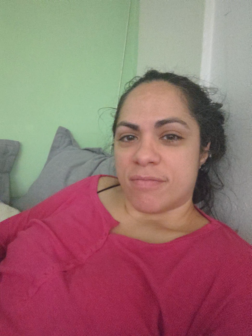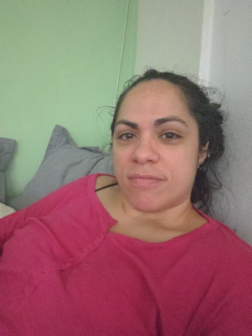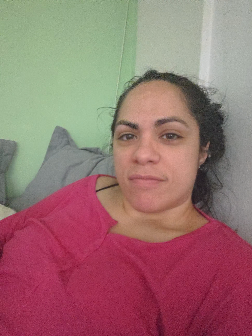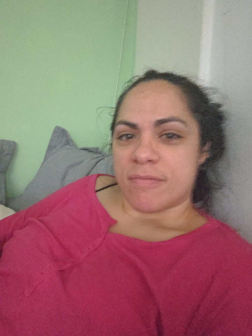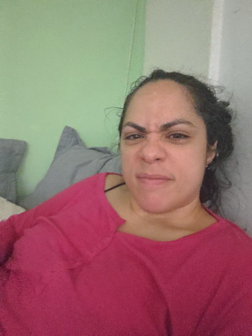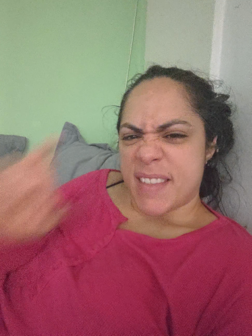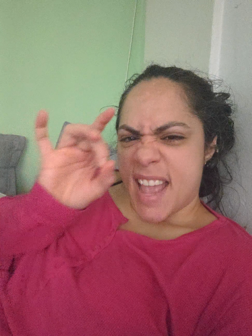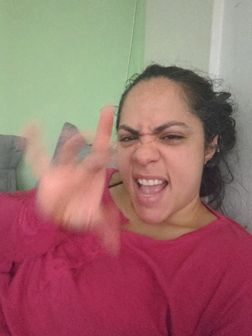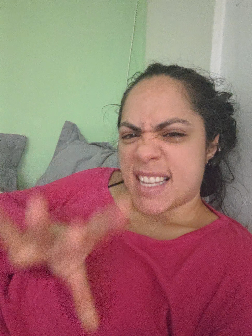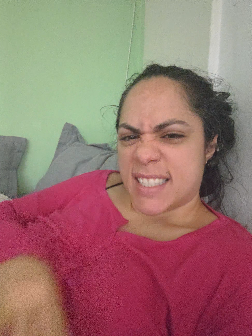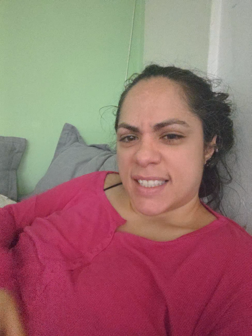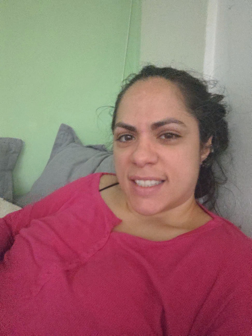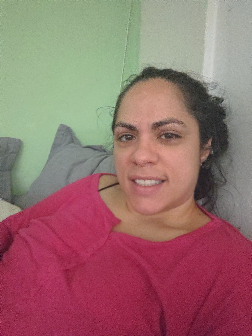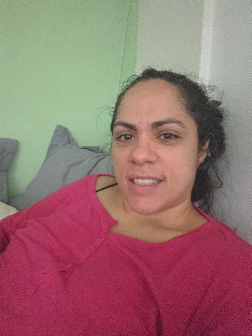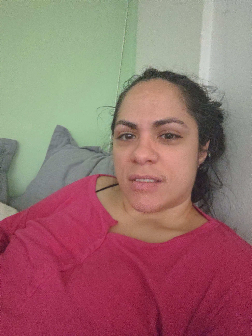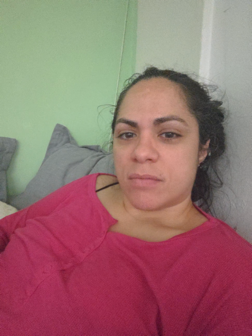hate